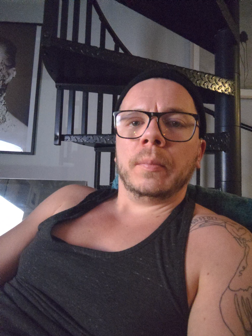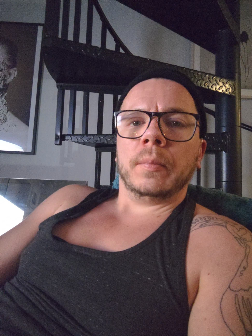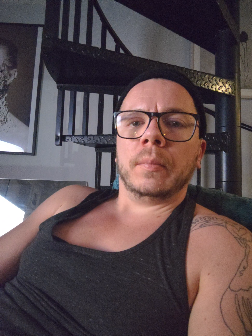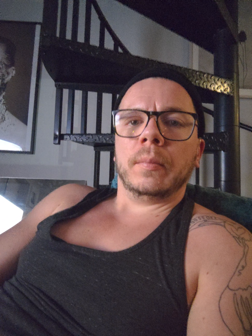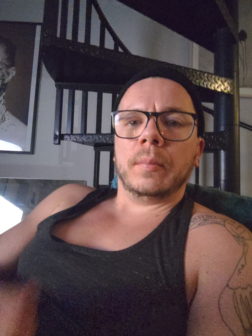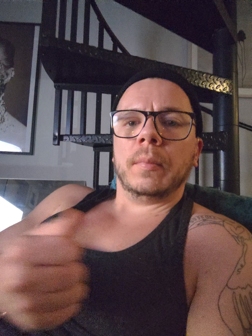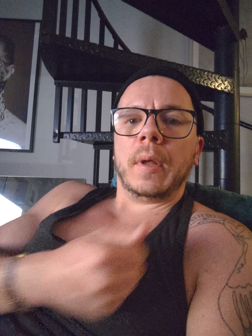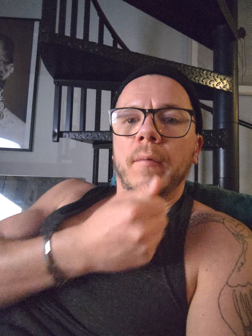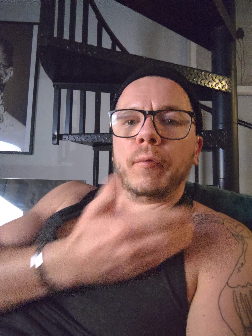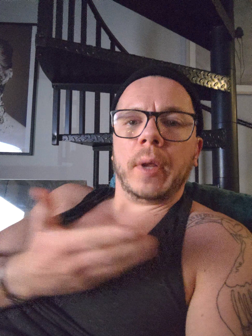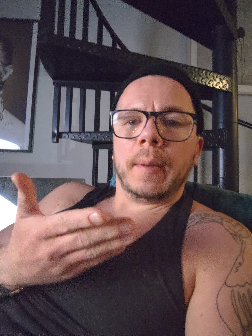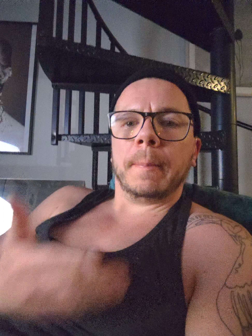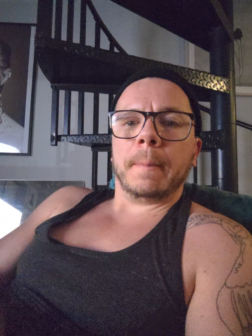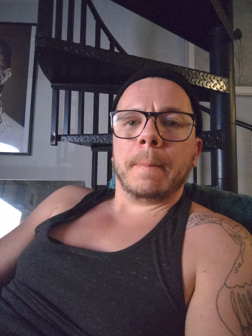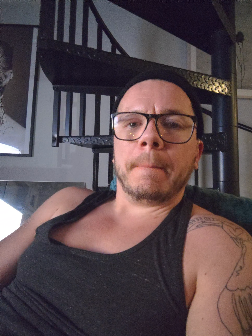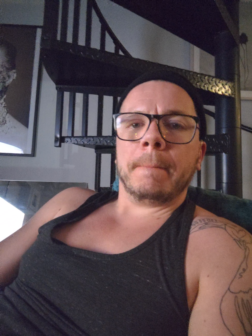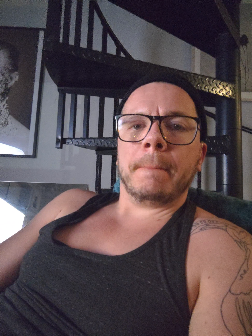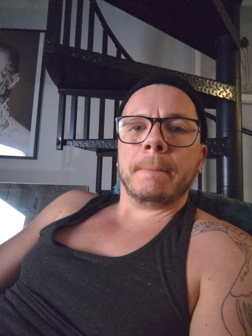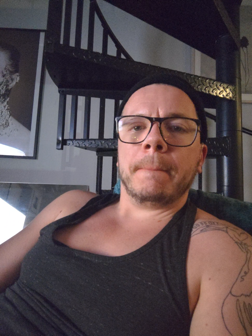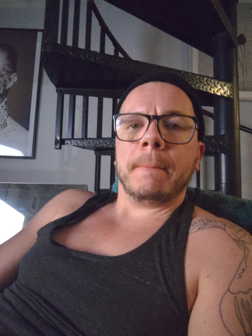every